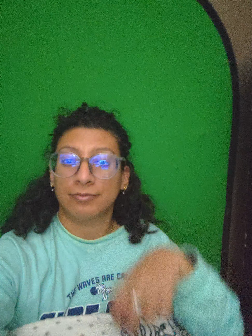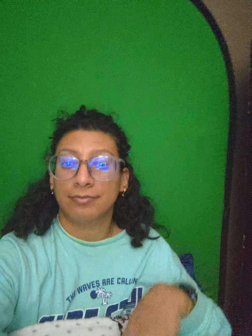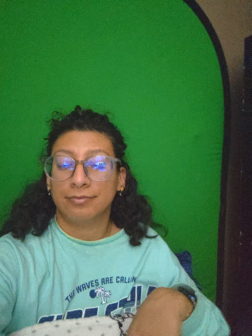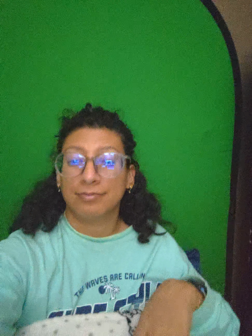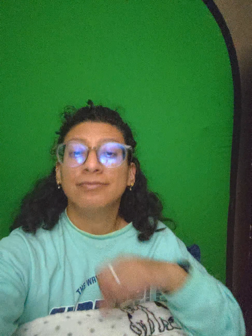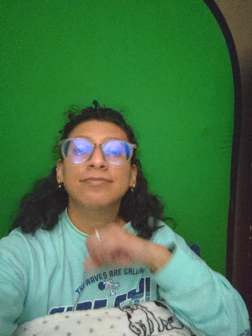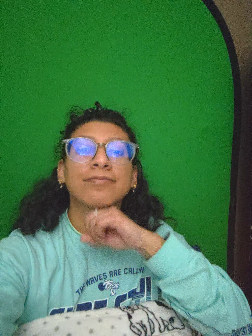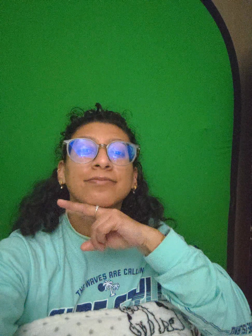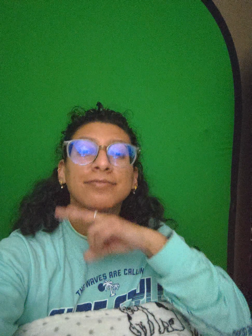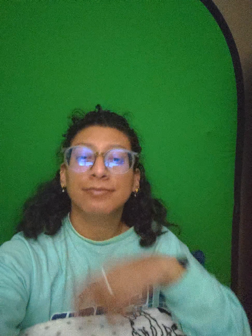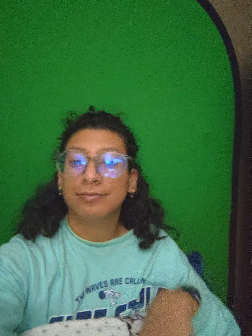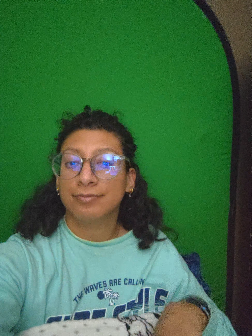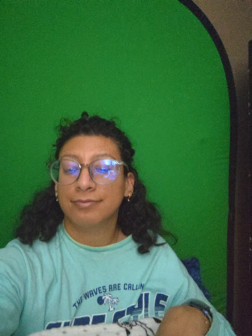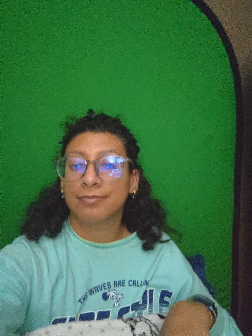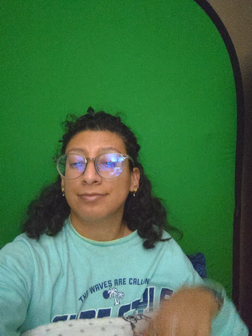frog